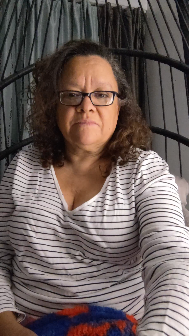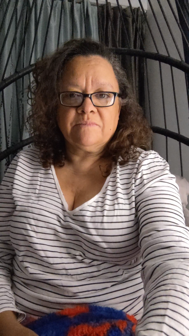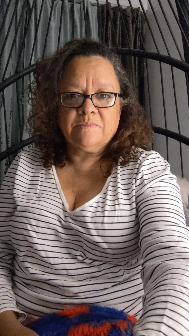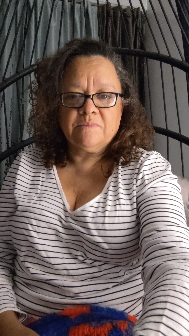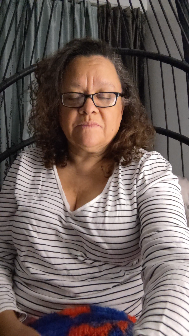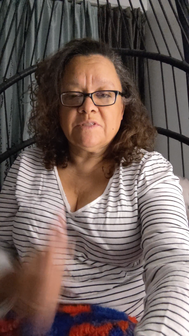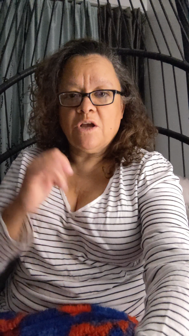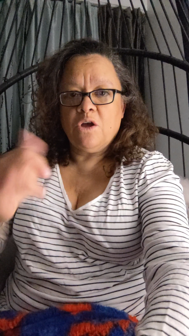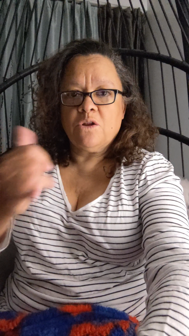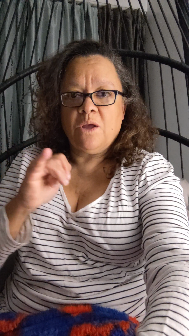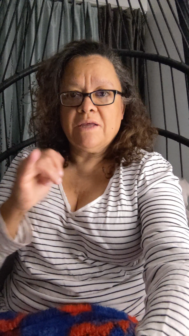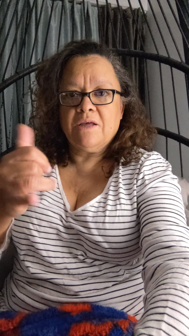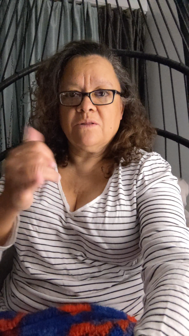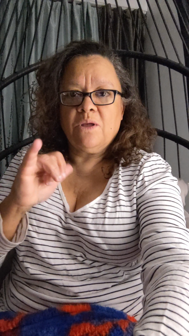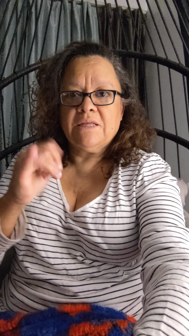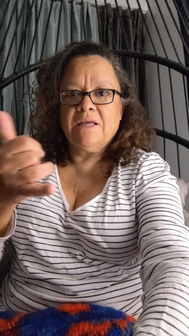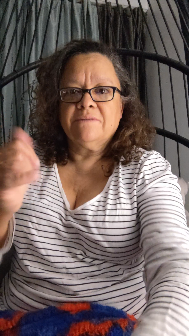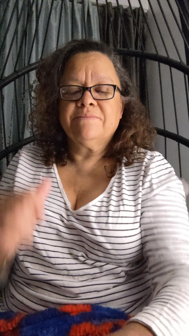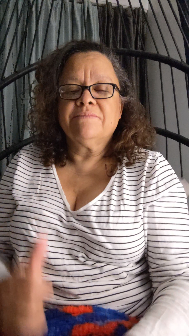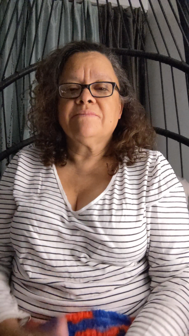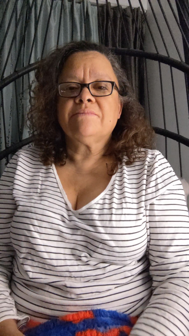rocking chair